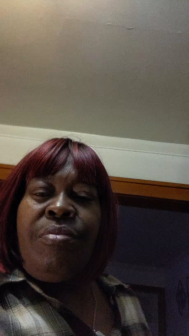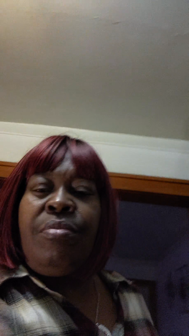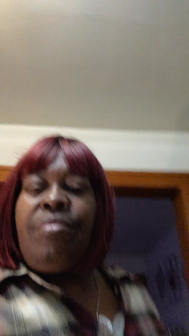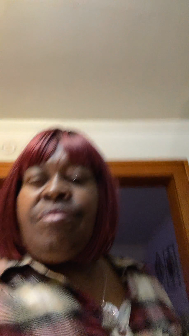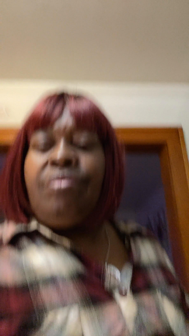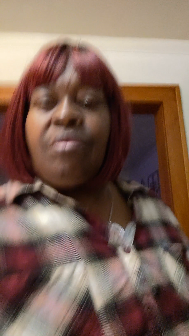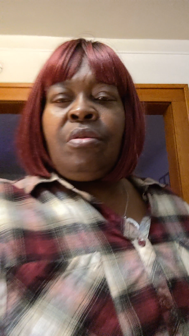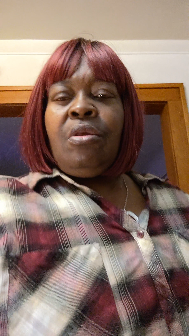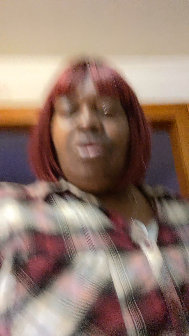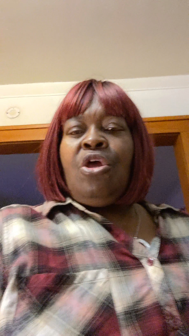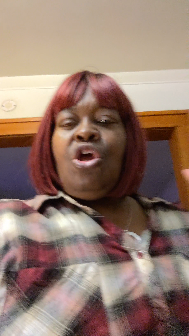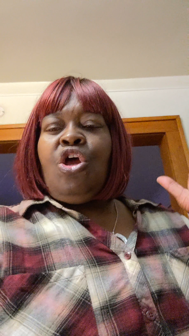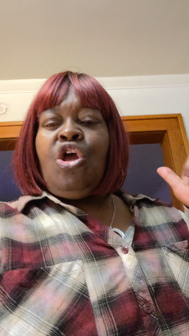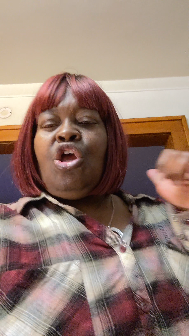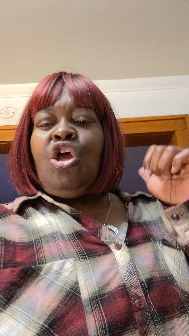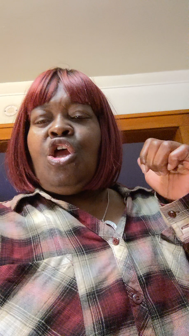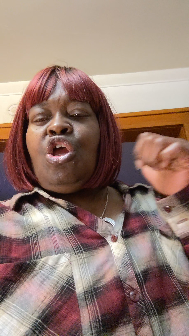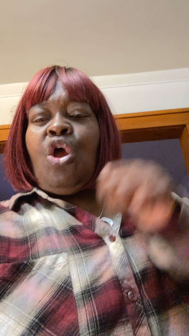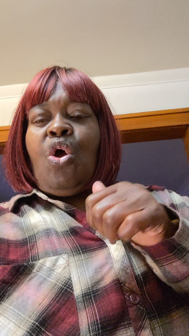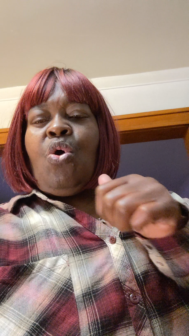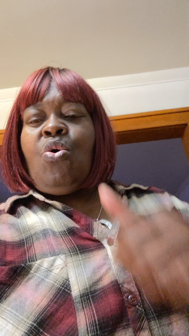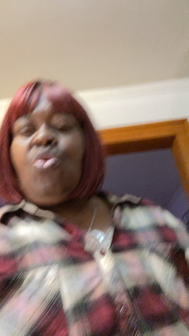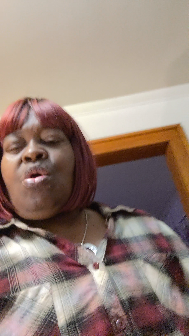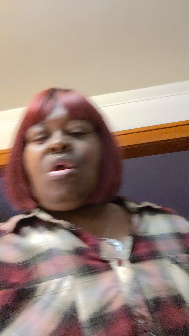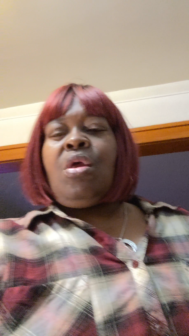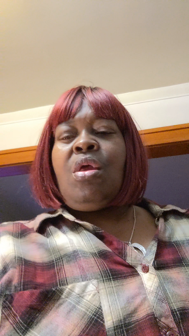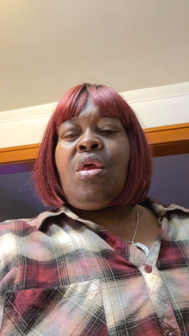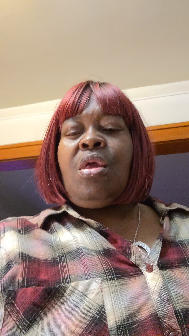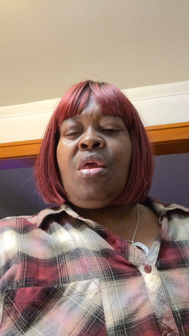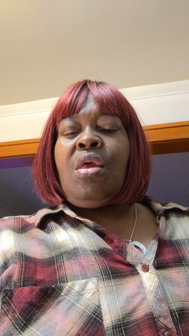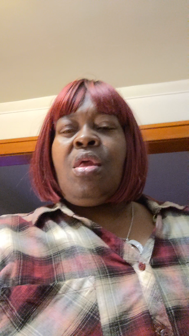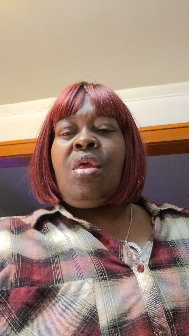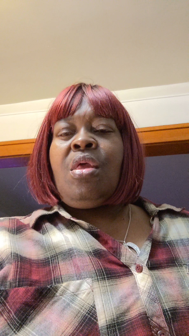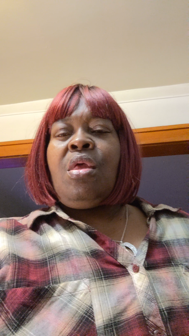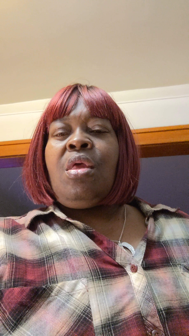coats